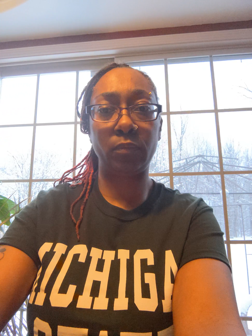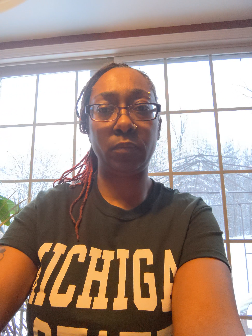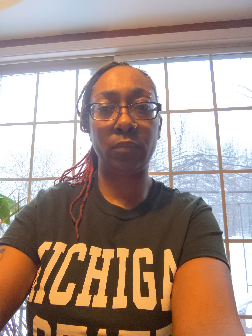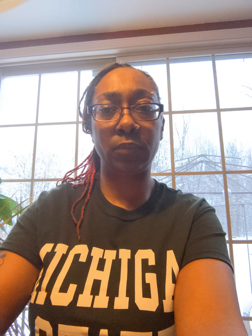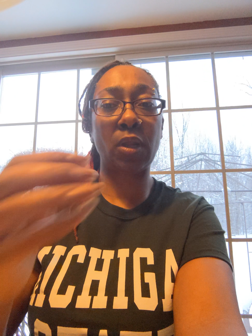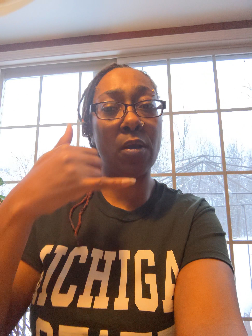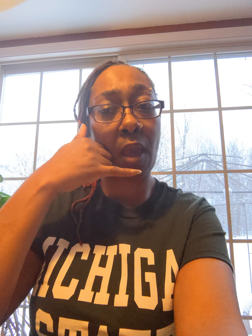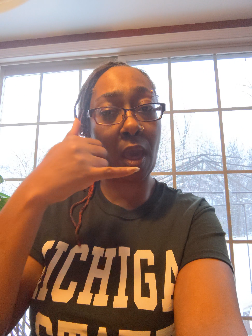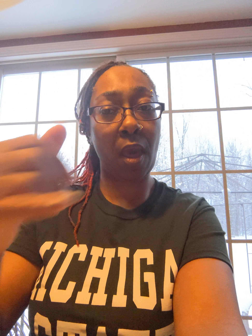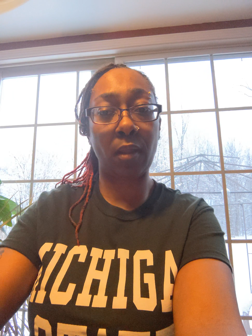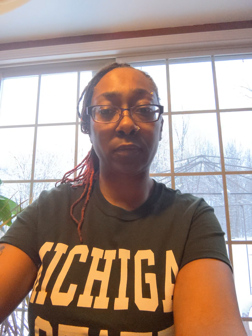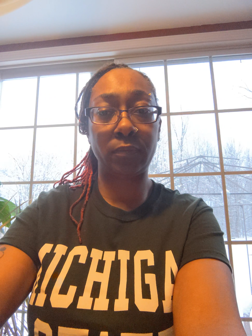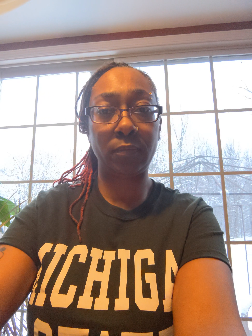call on the phone